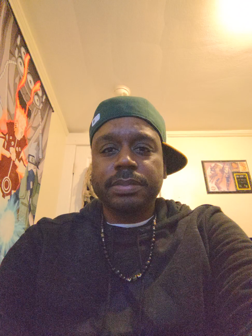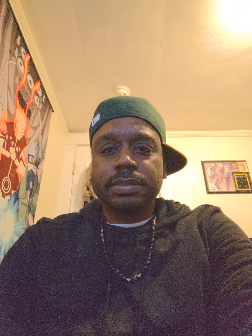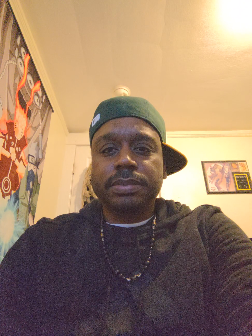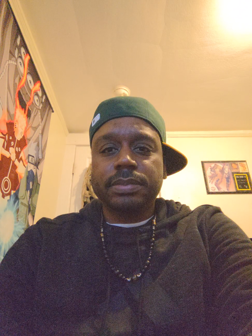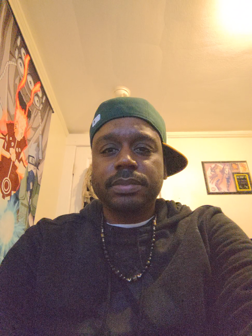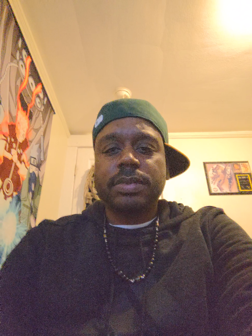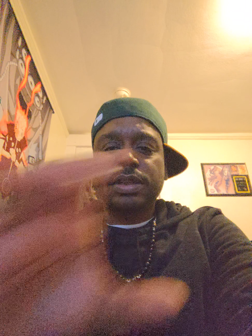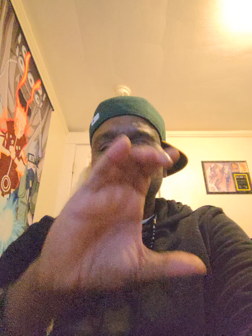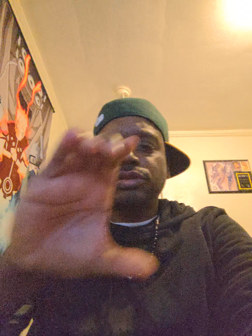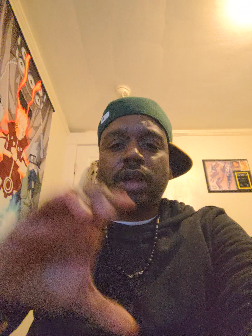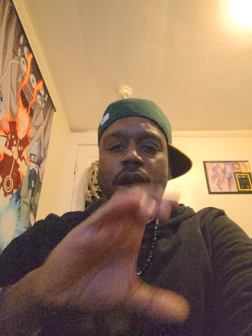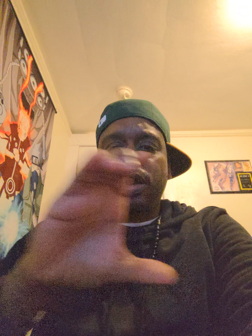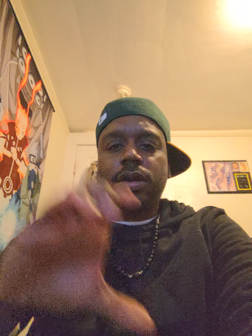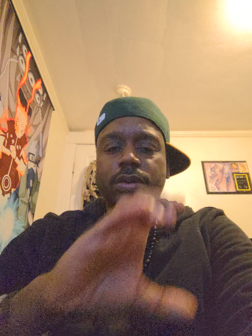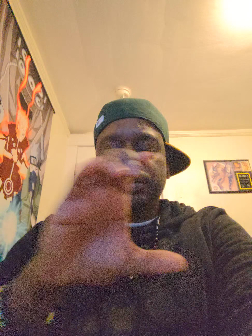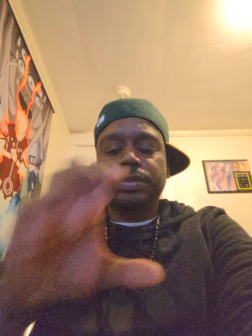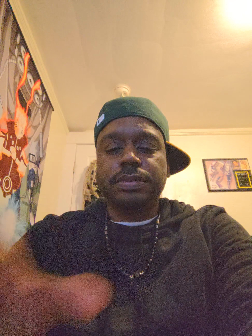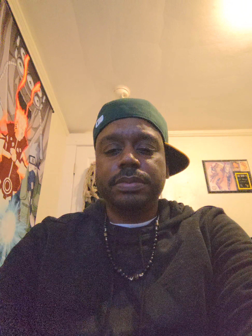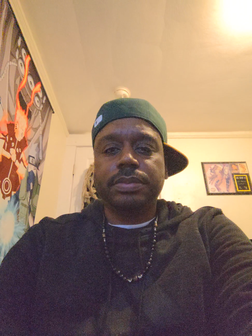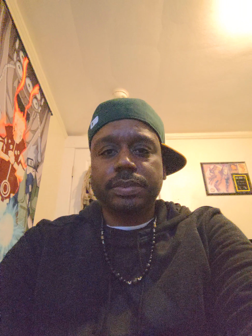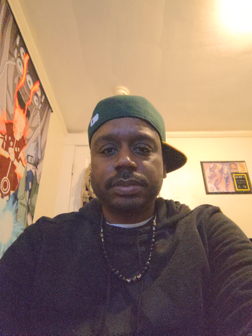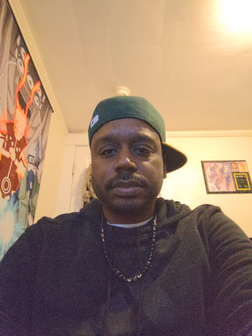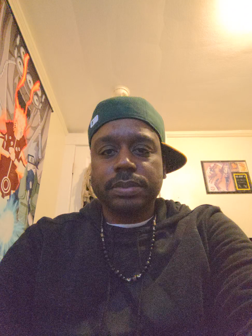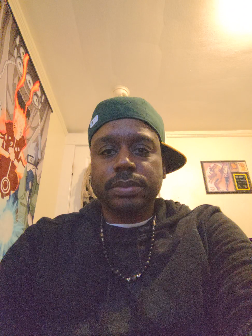chocolate